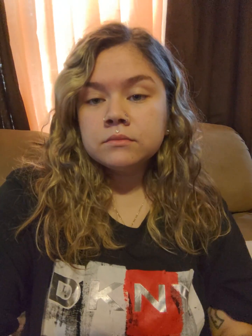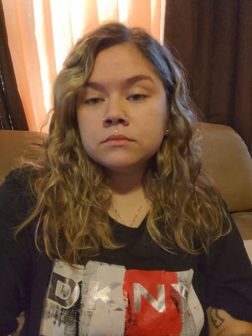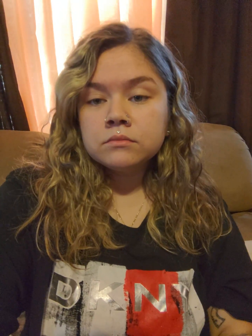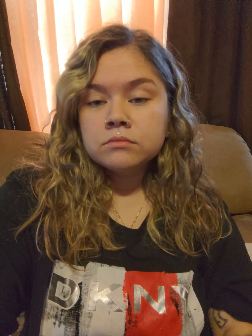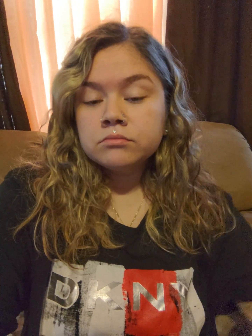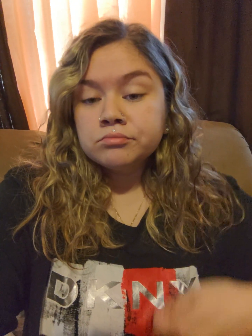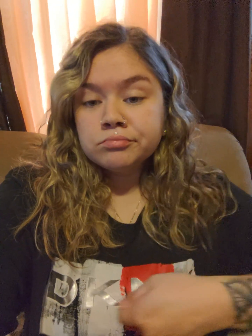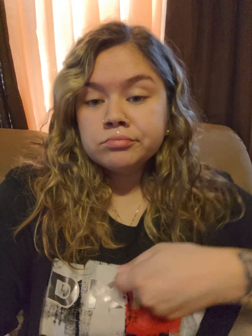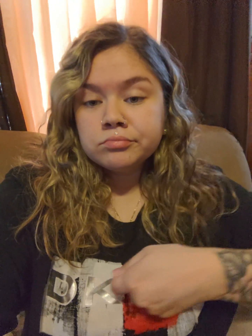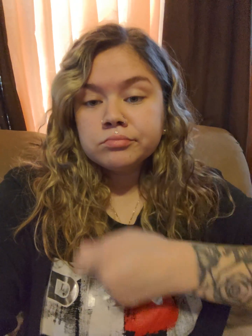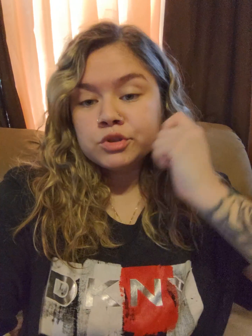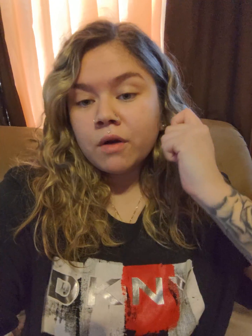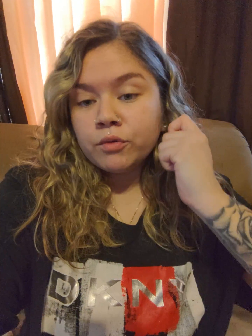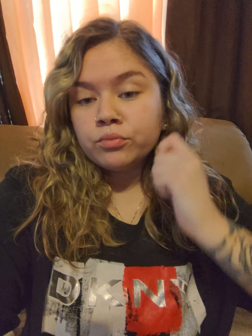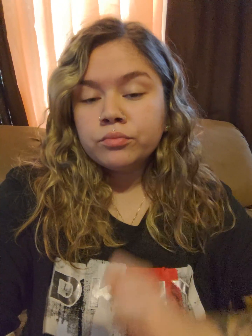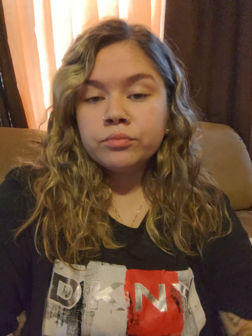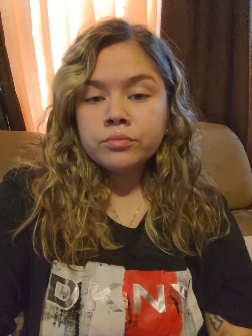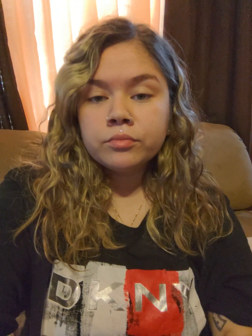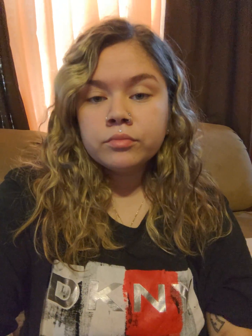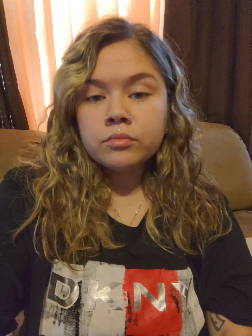shovel